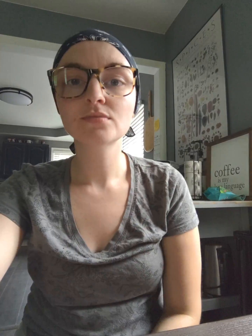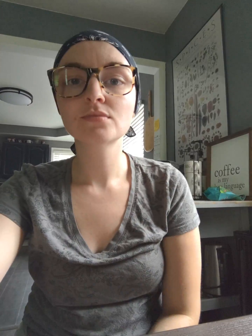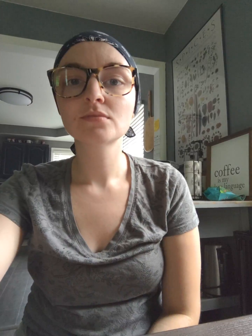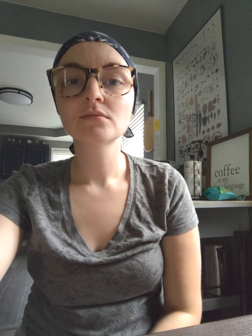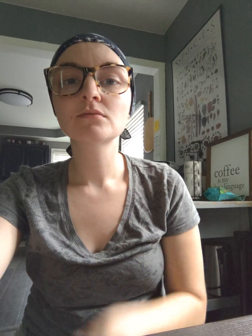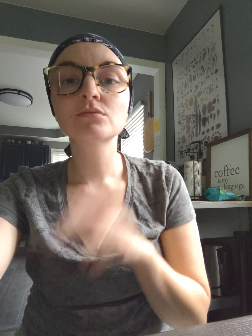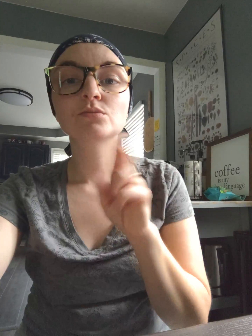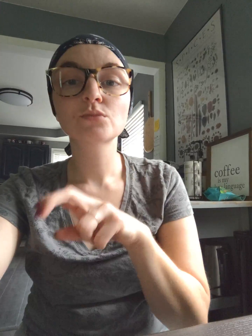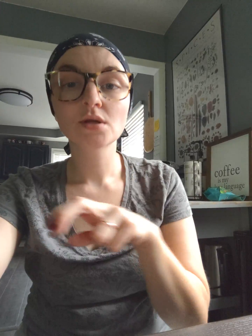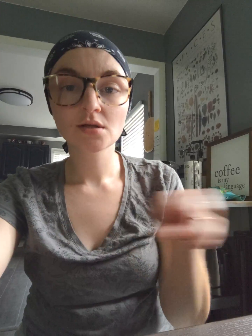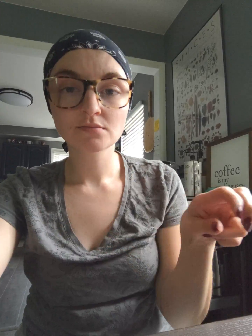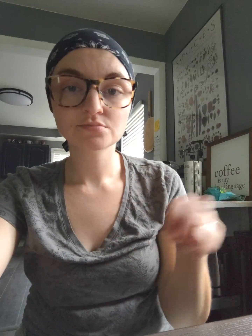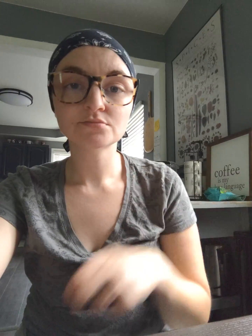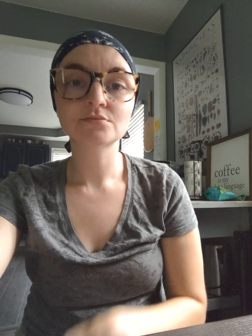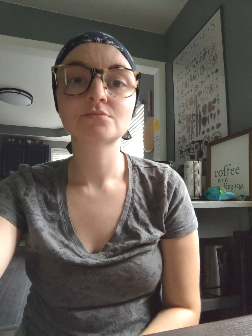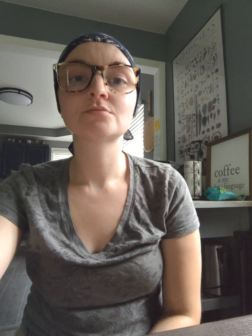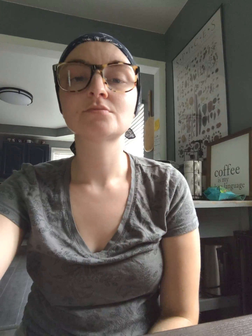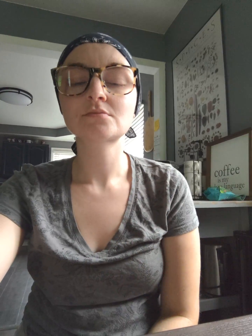couch